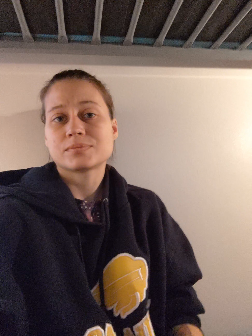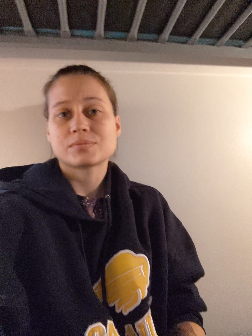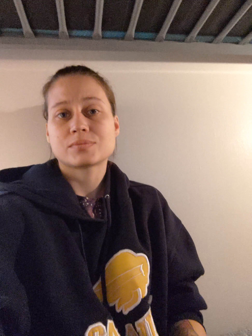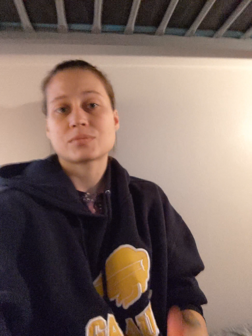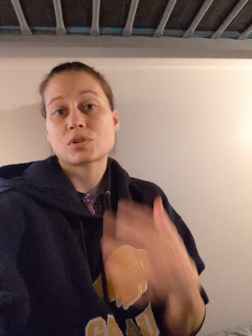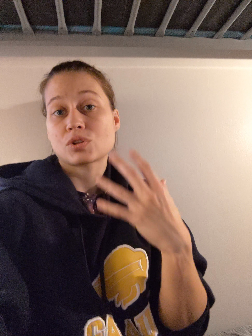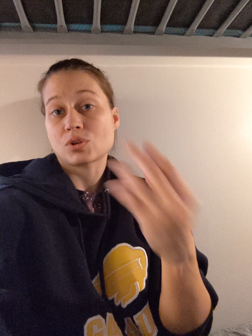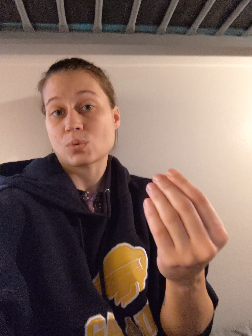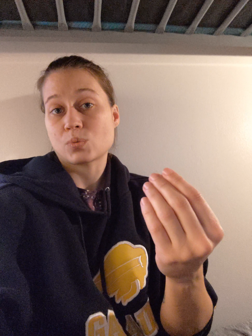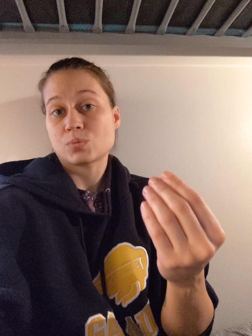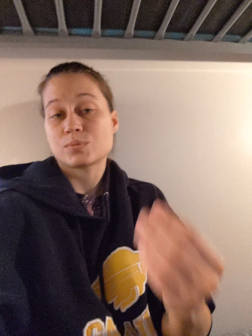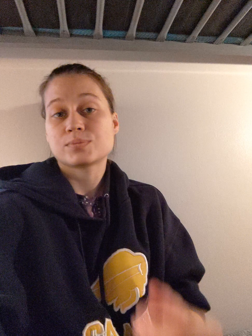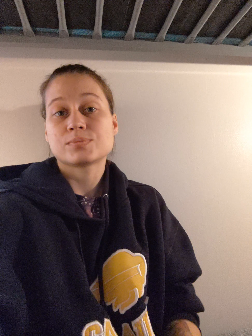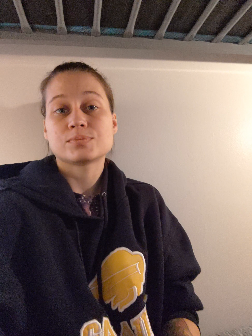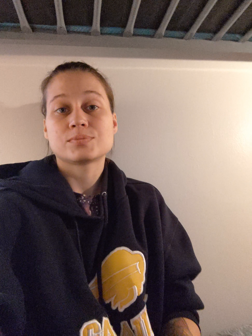go